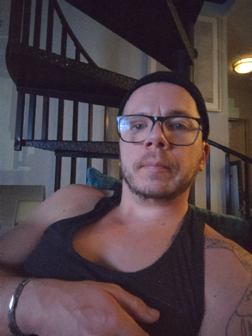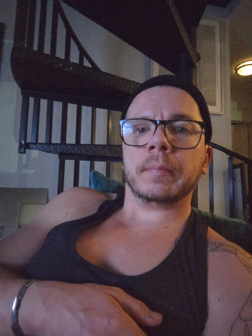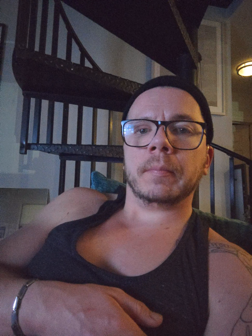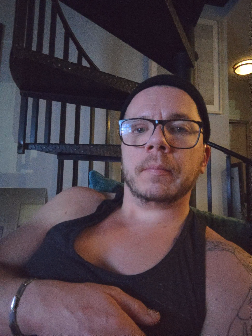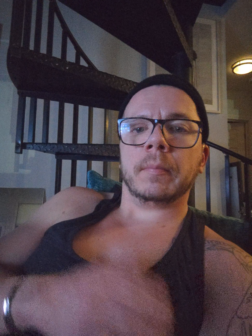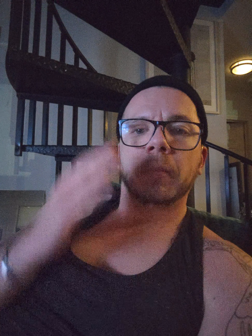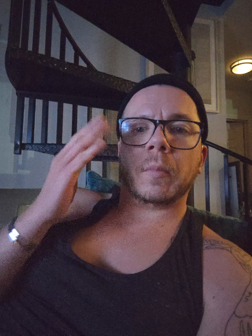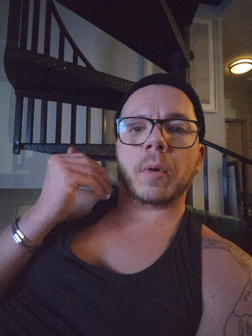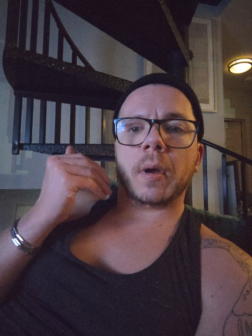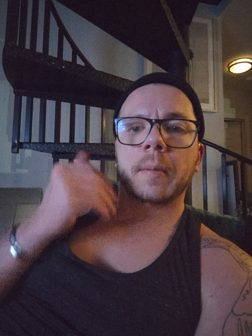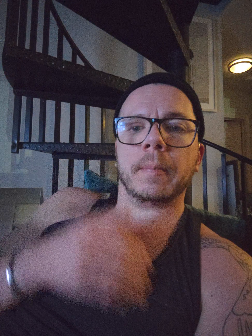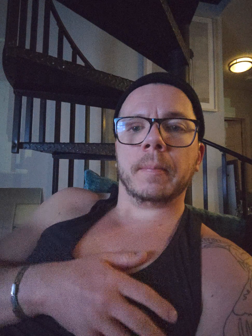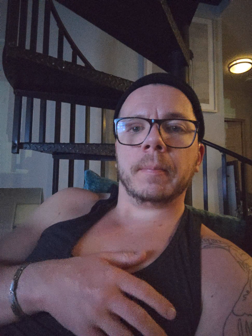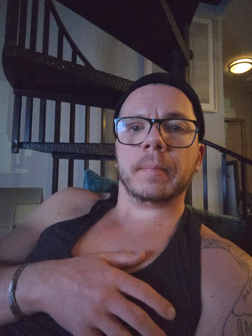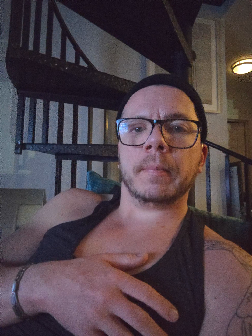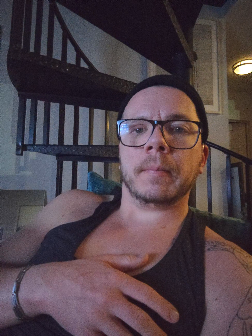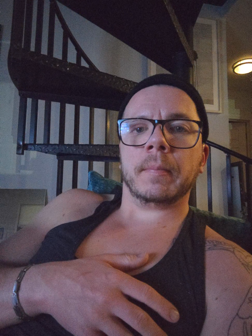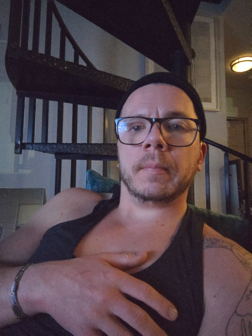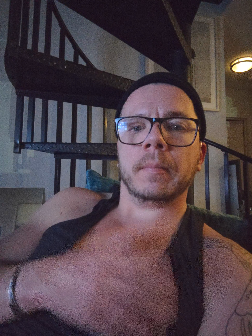why